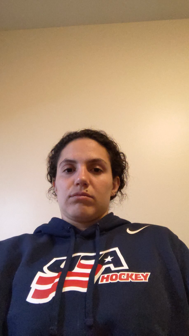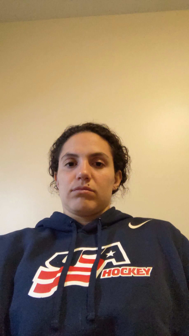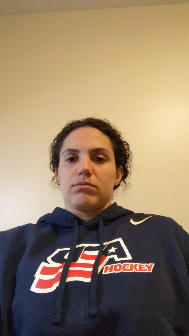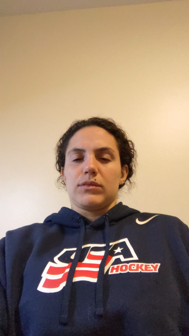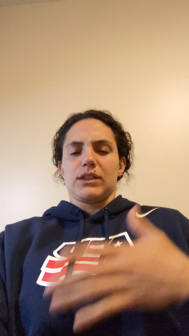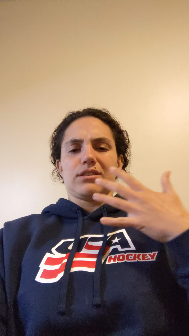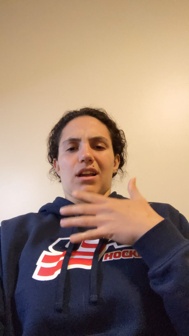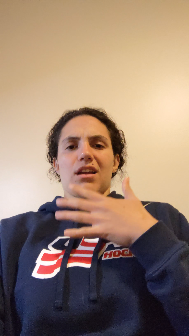scared